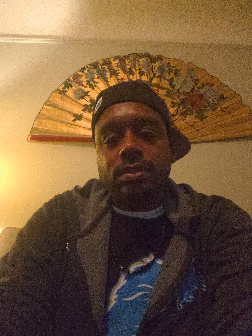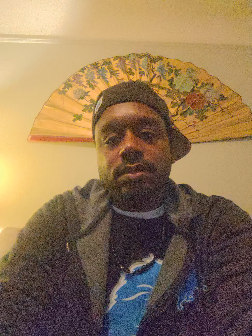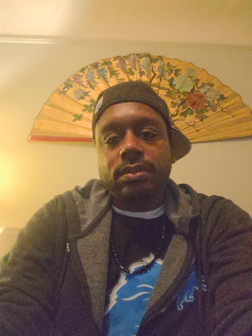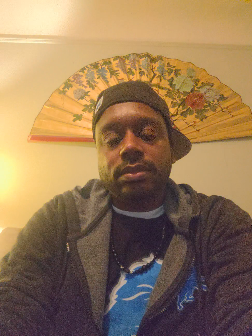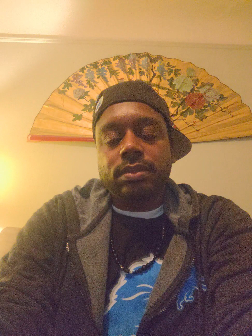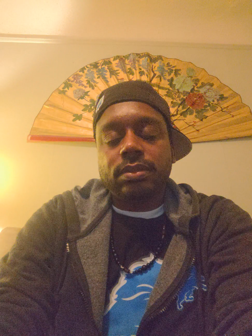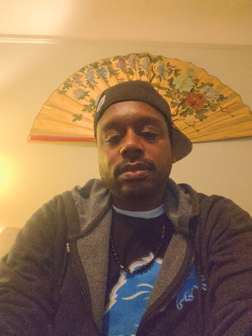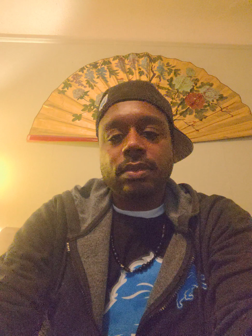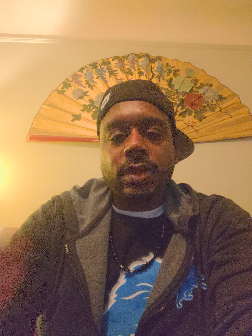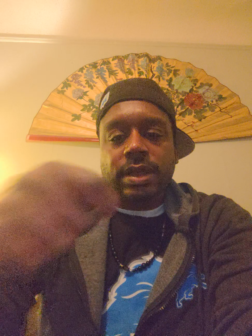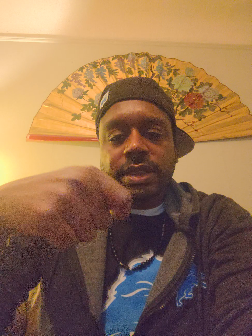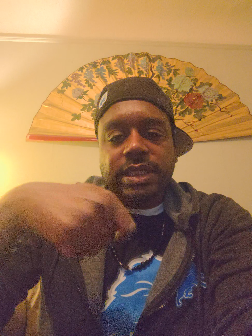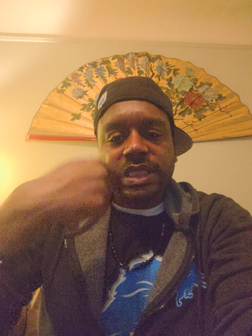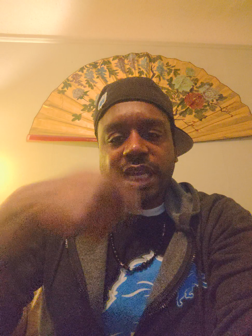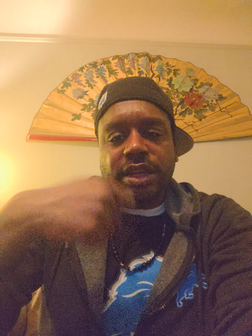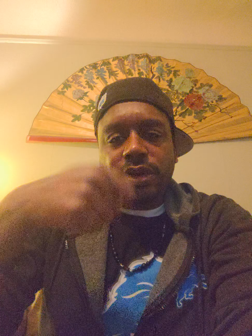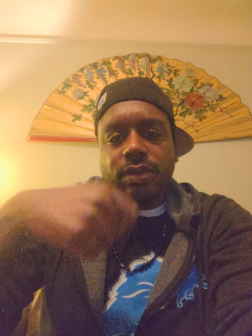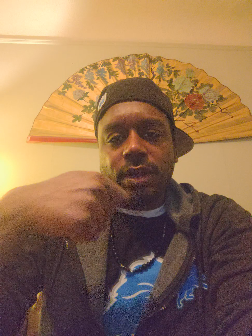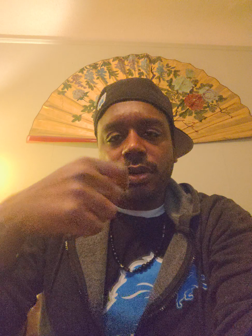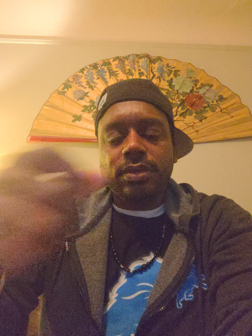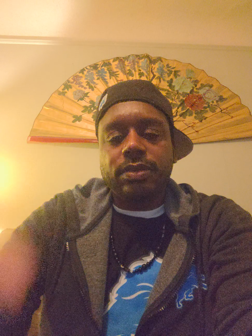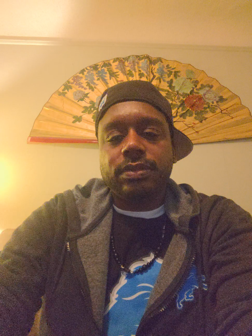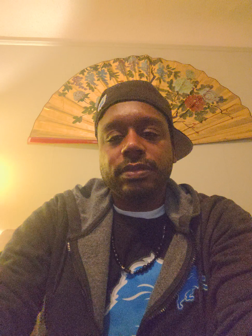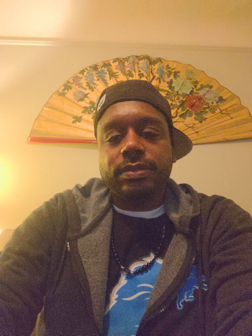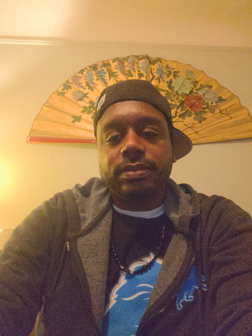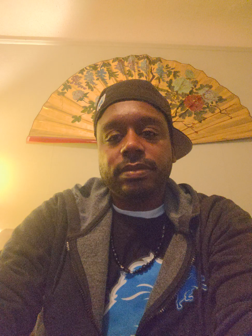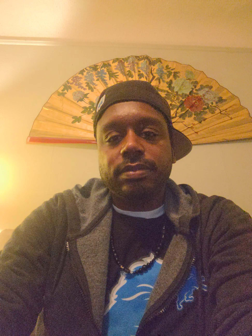cereal